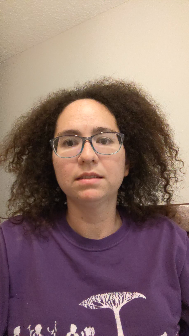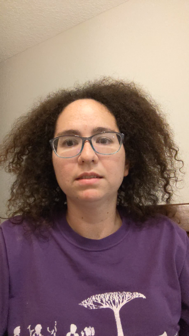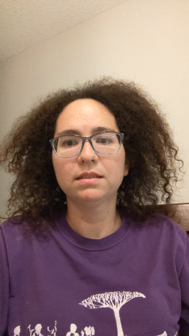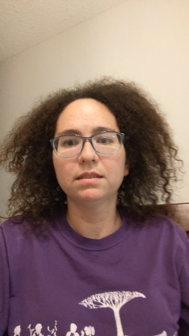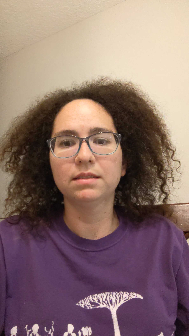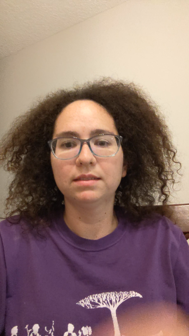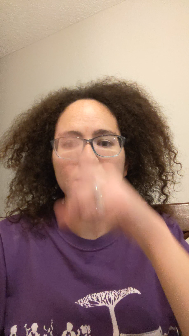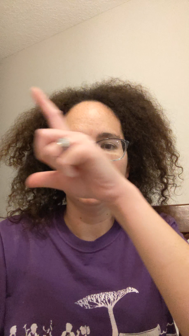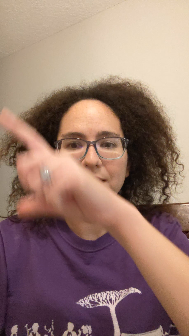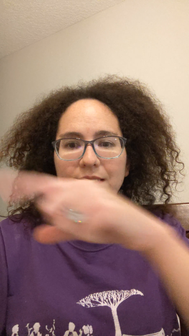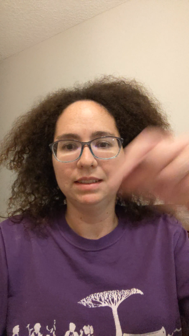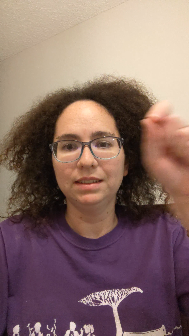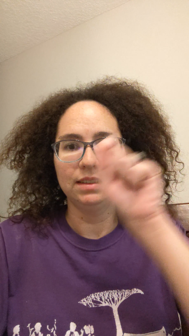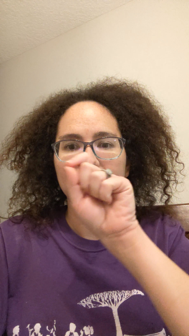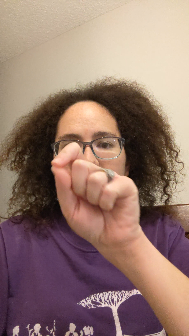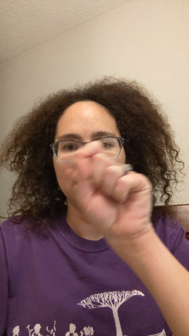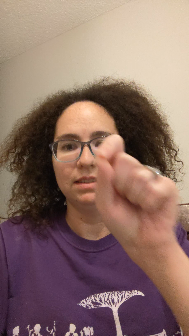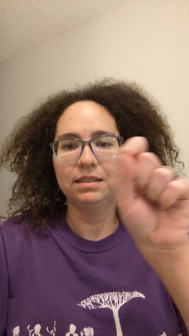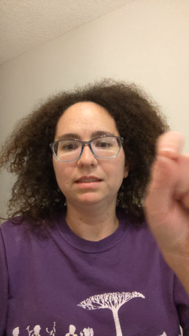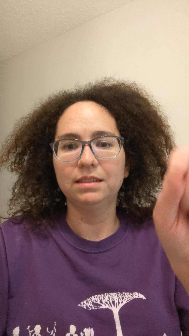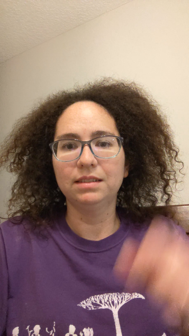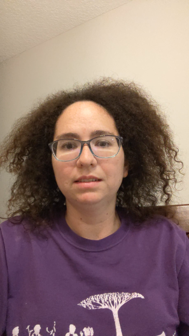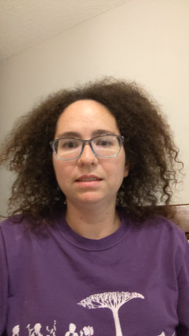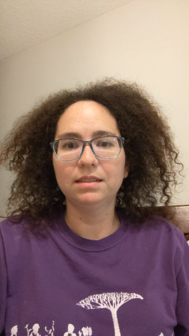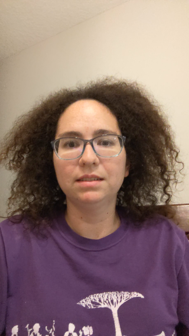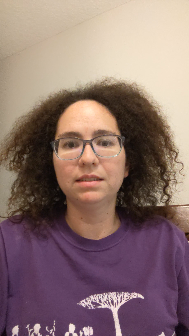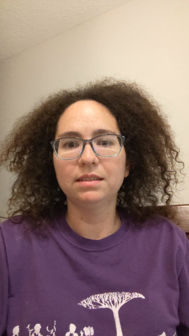peas